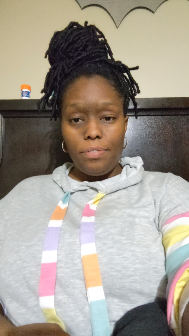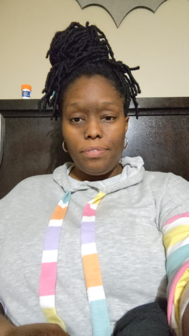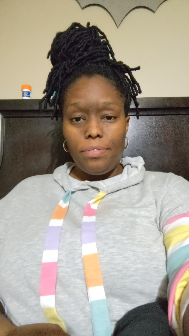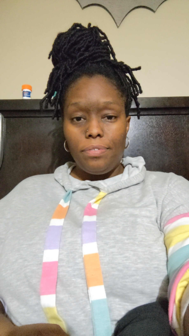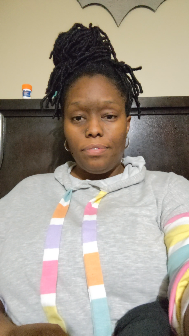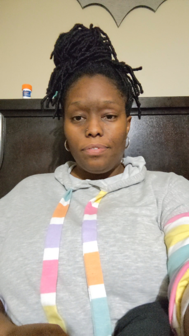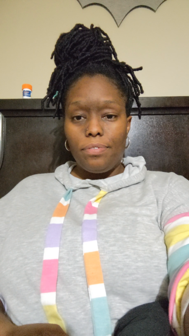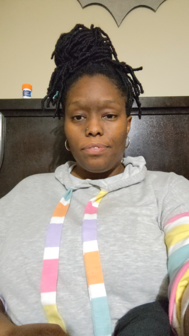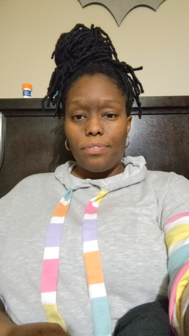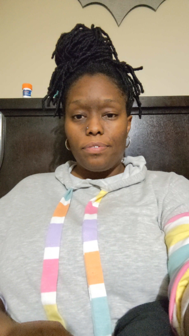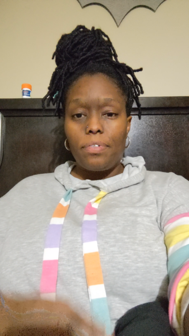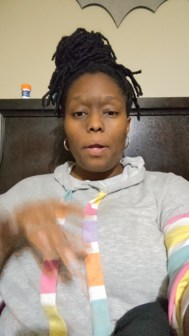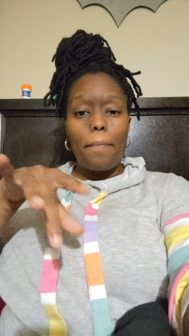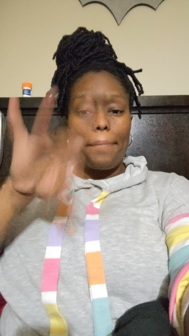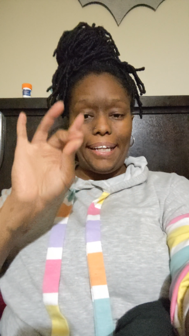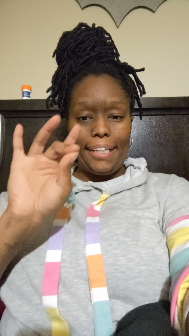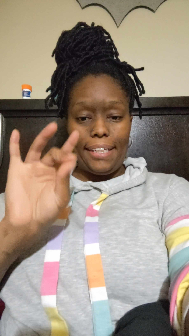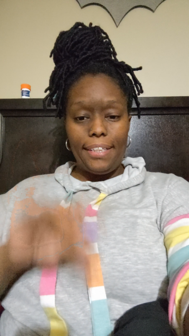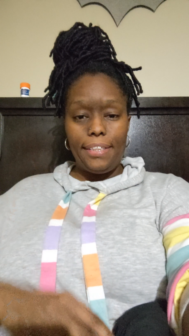pick